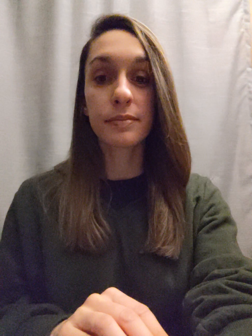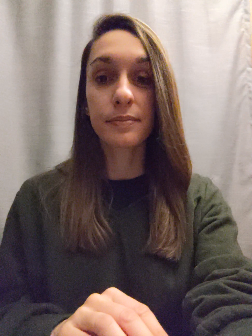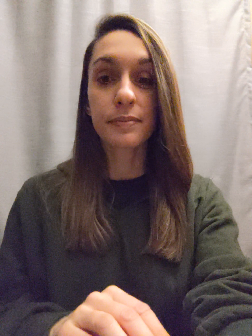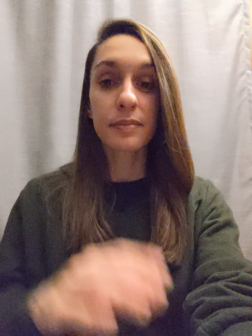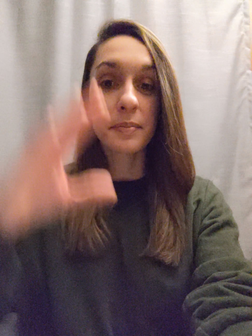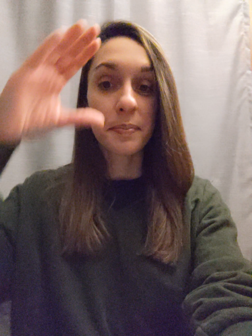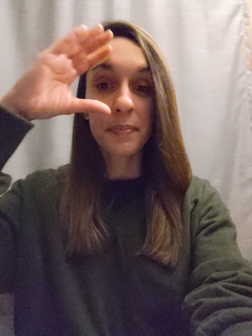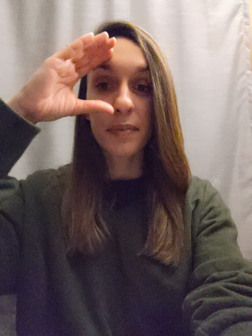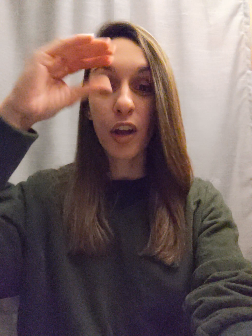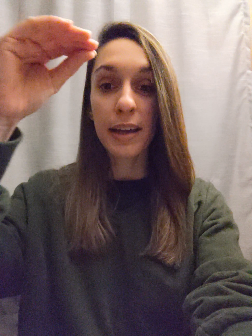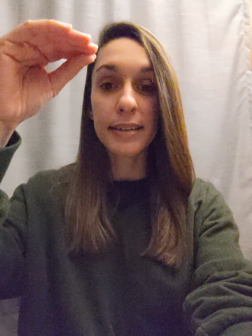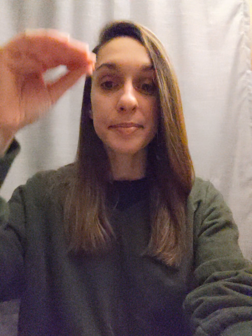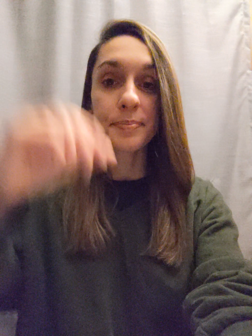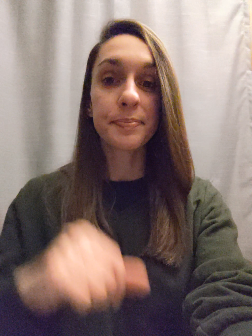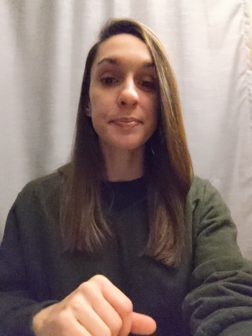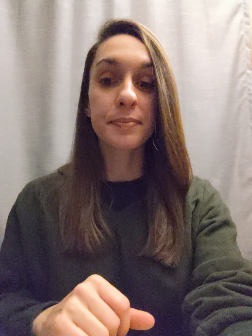boy